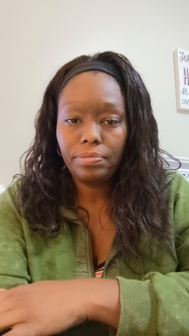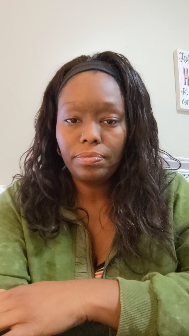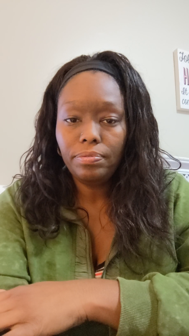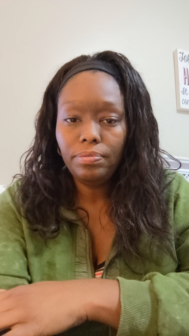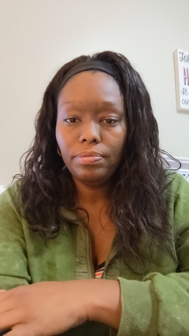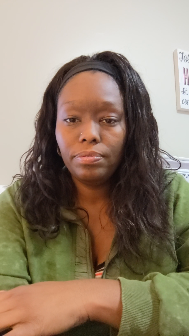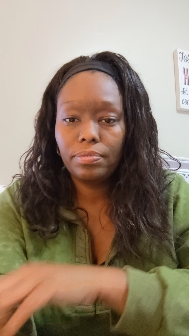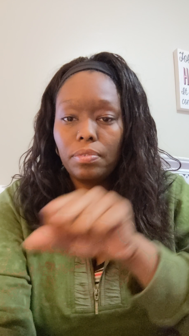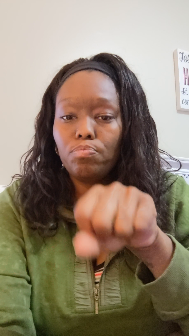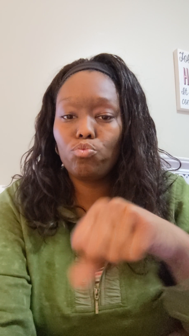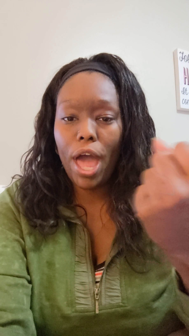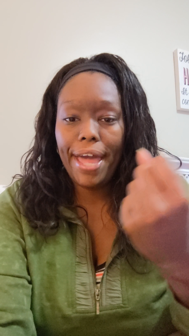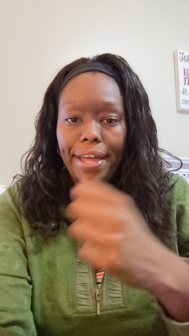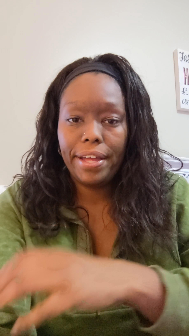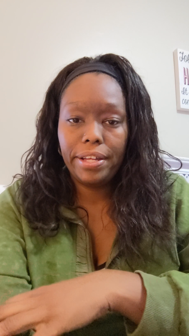break